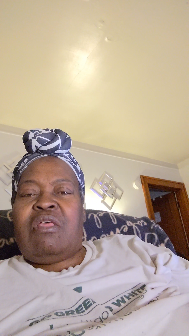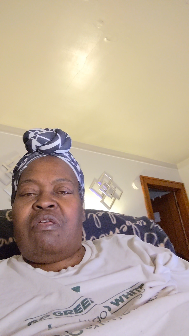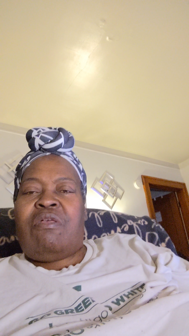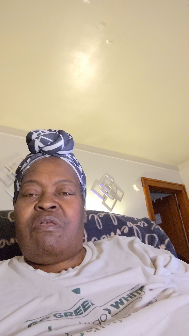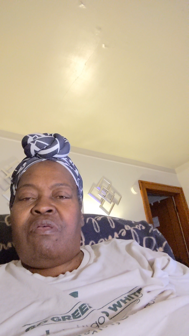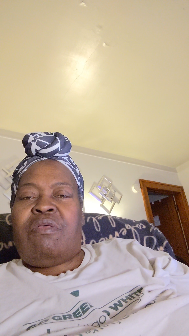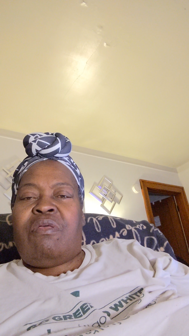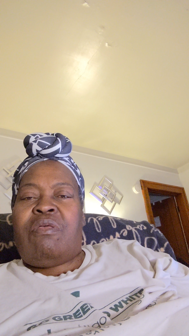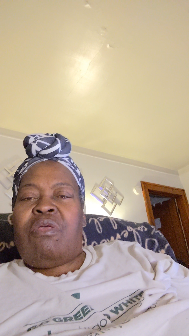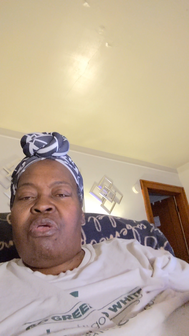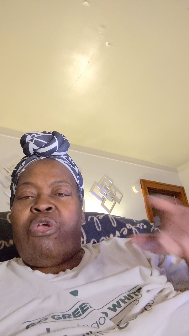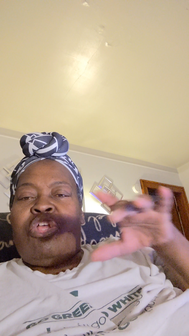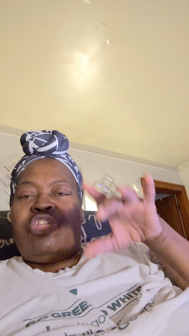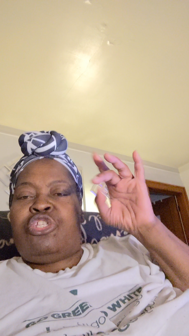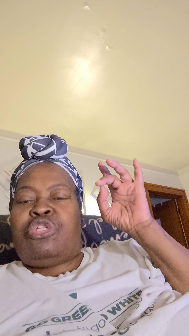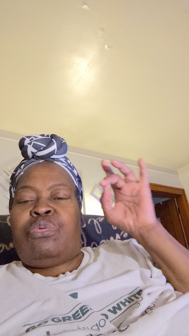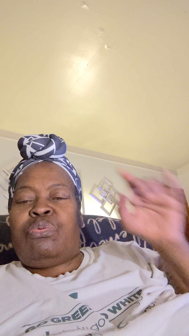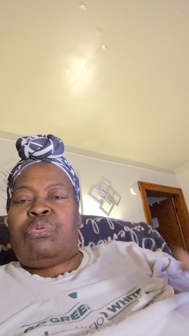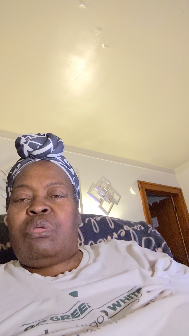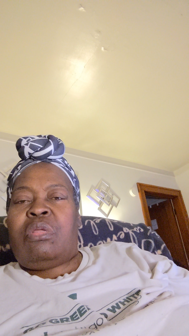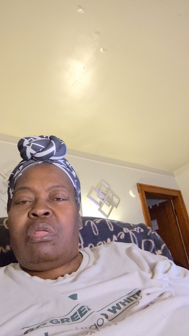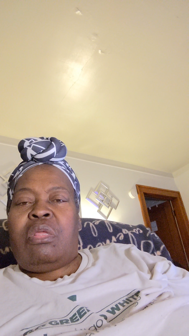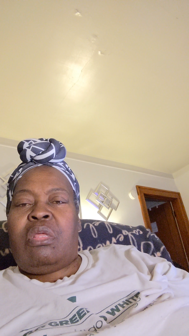choose